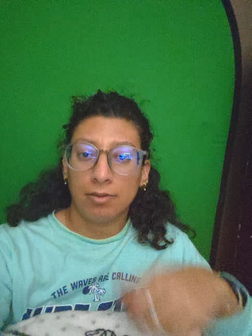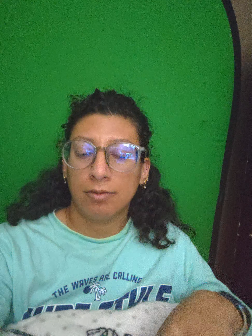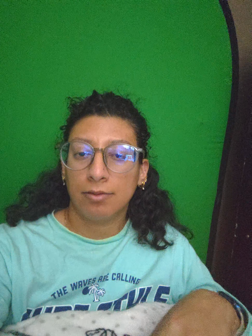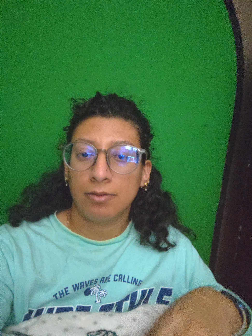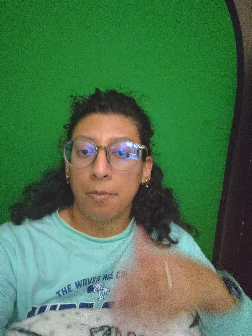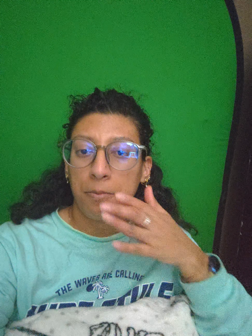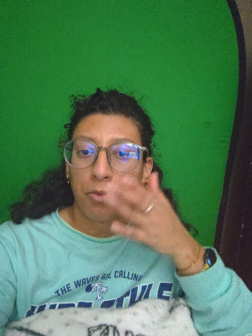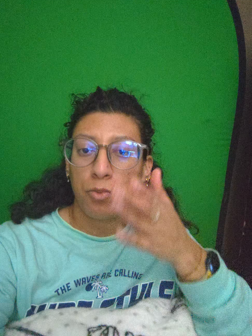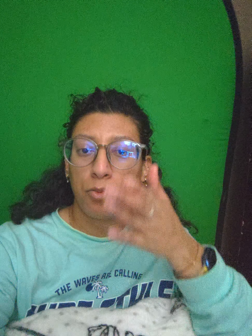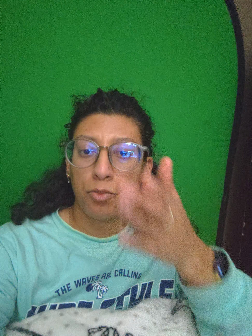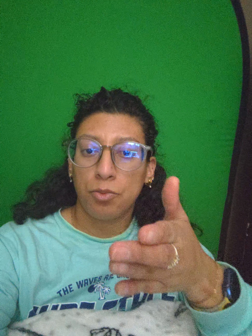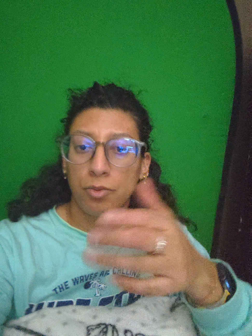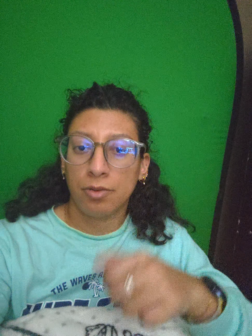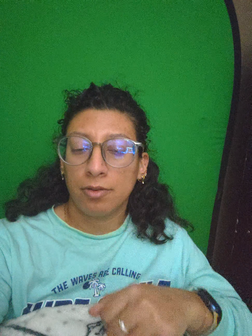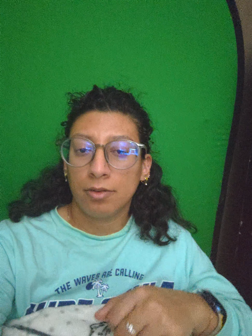boat